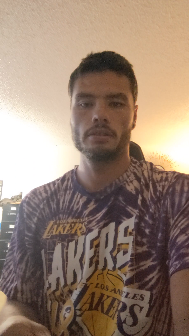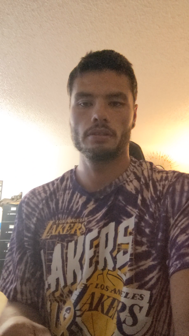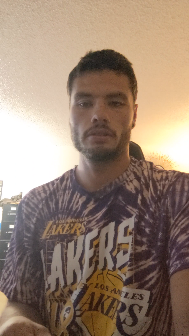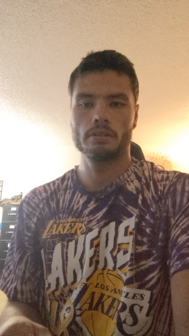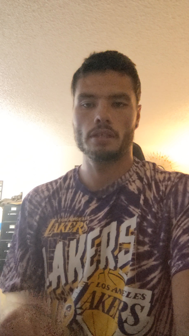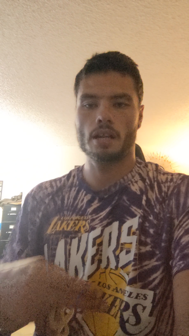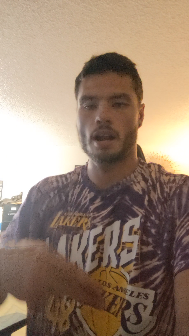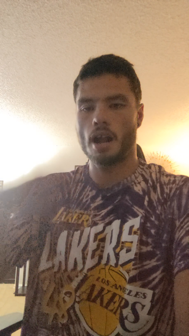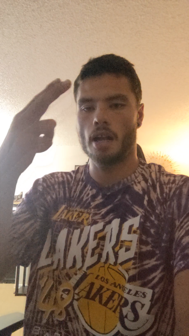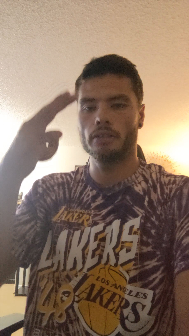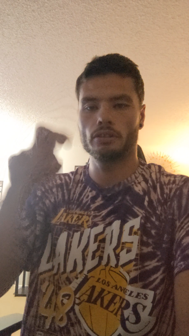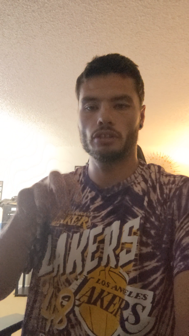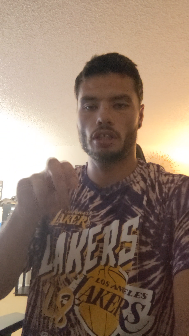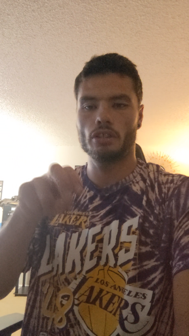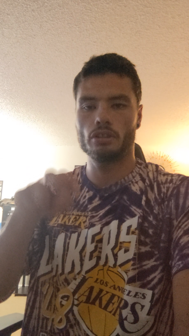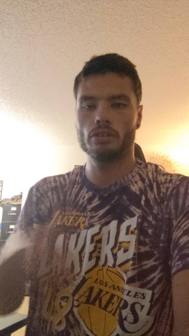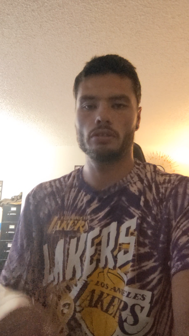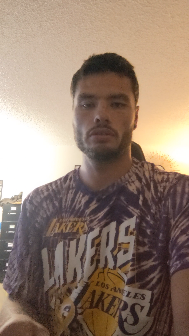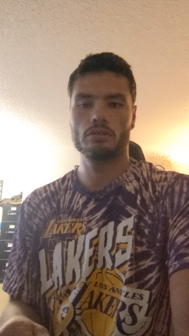high chair